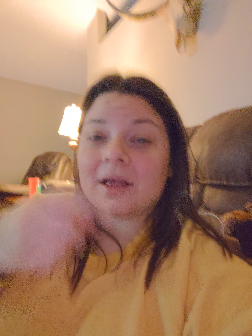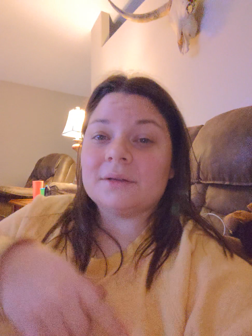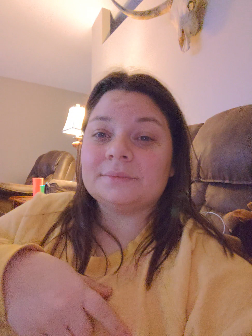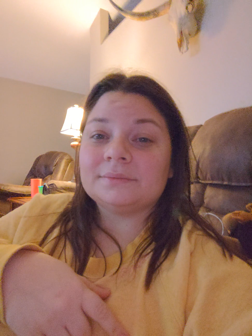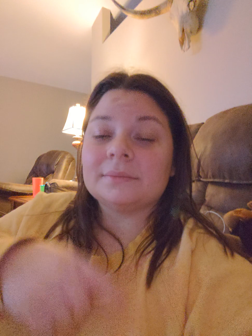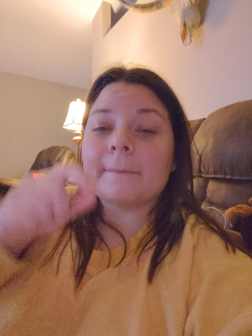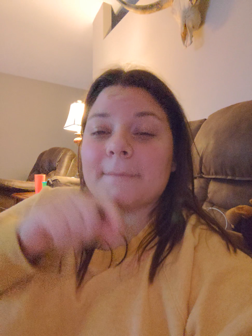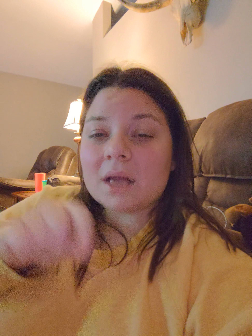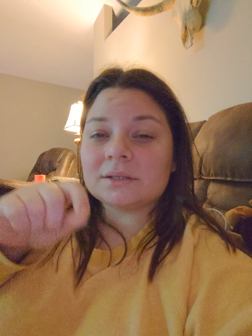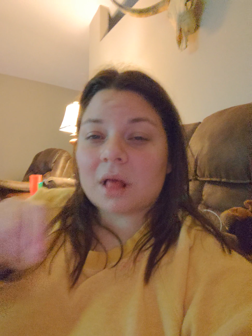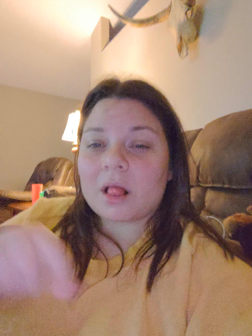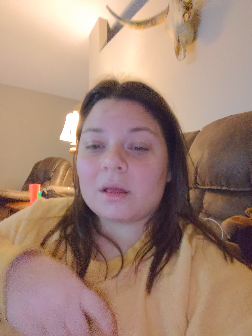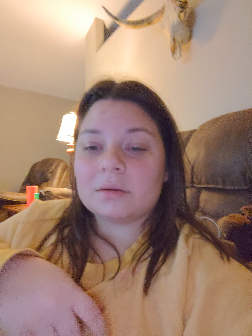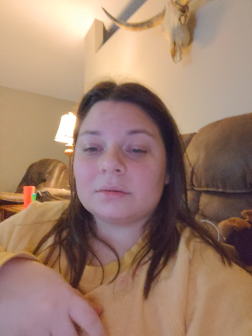pencil